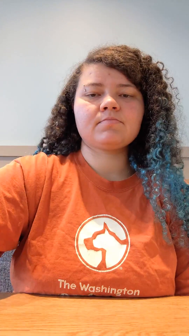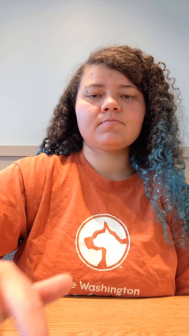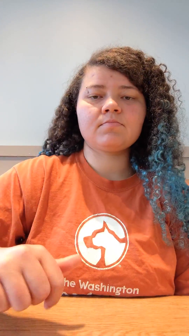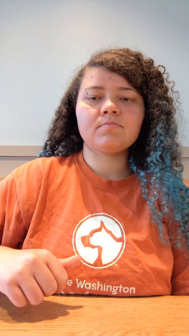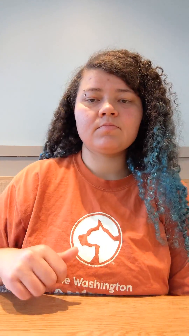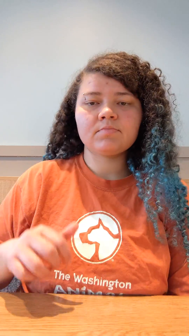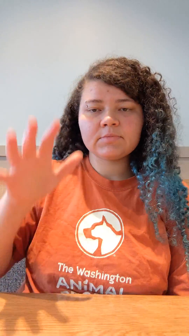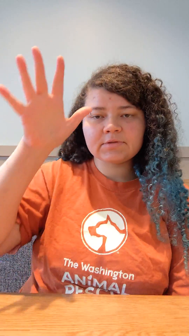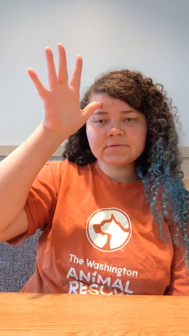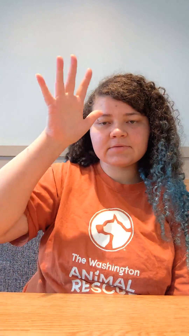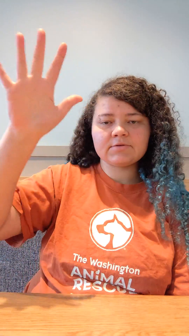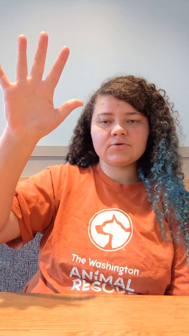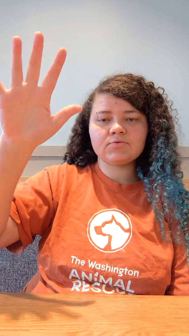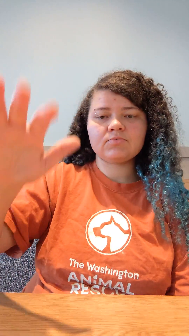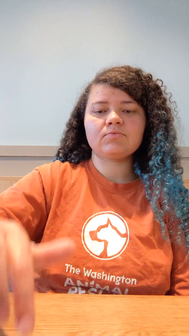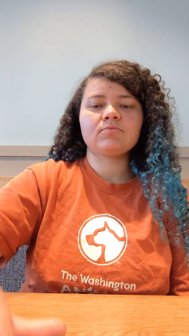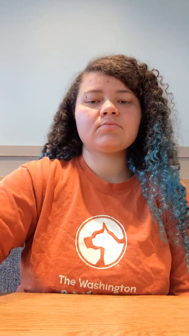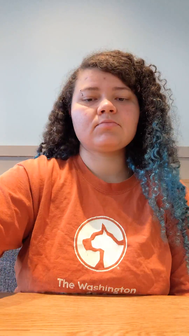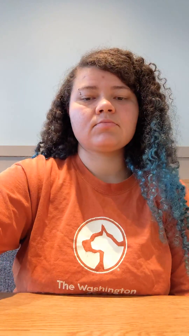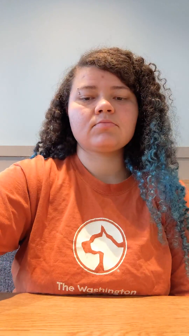deer